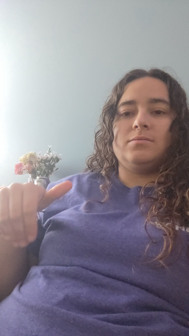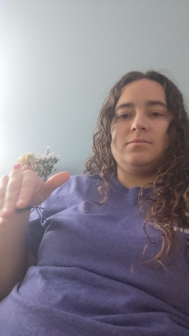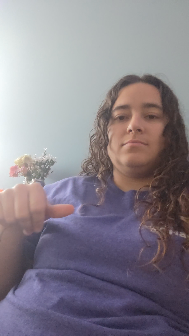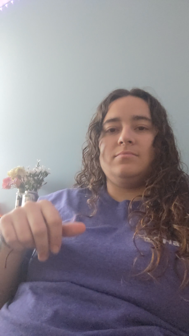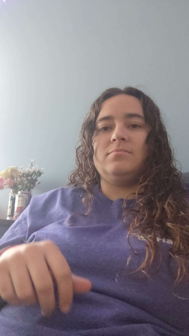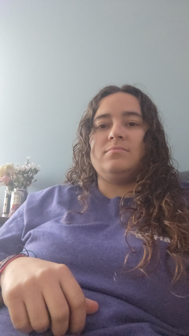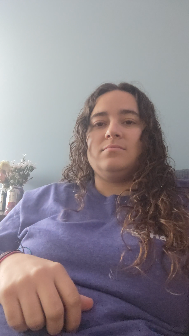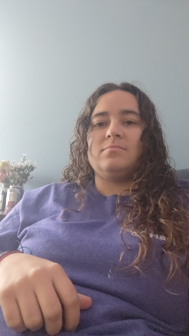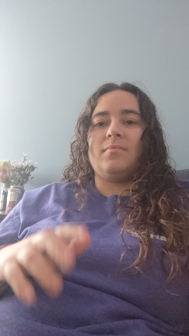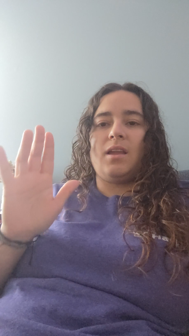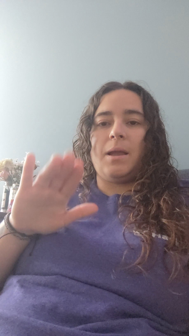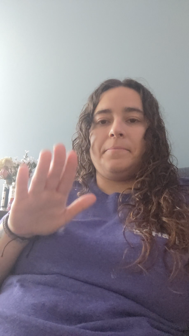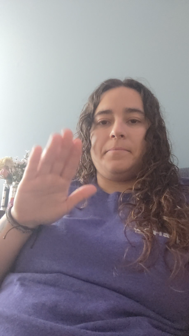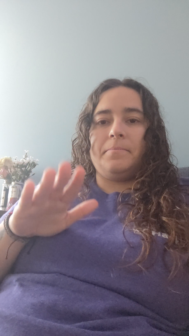clap